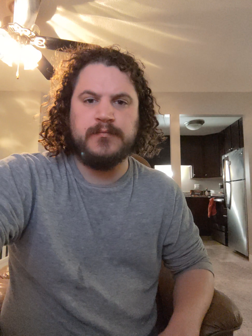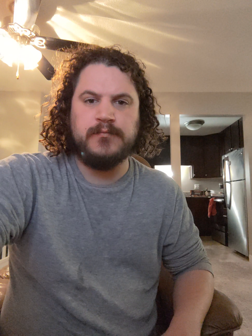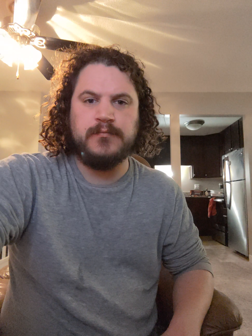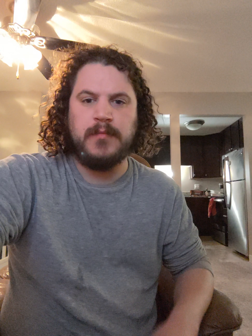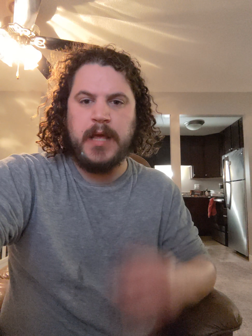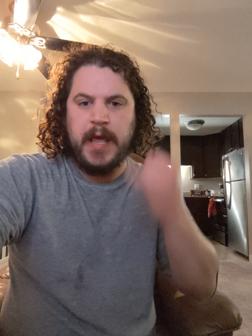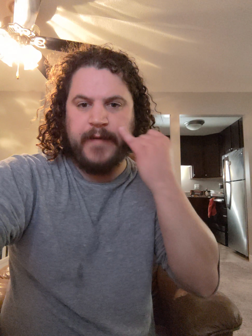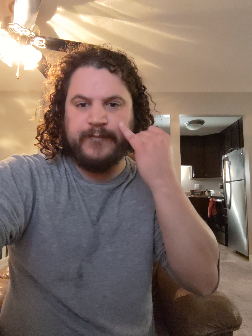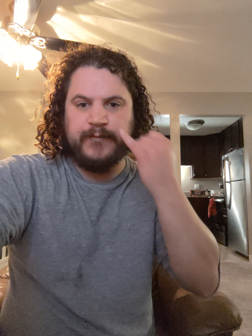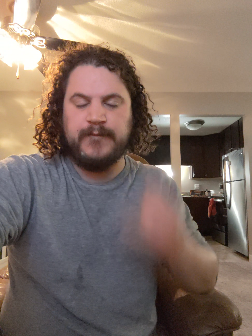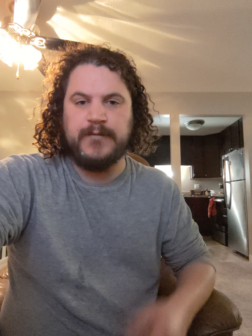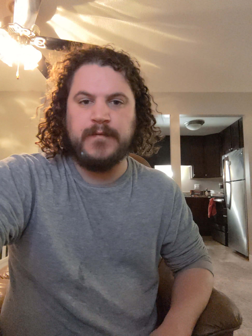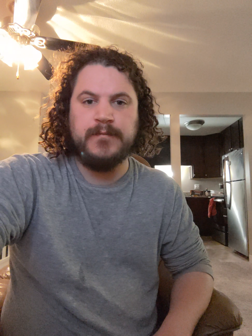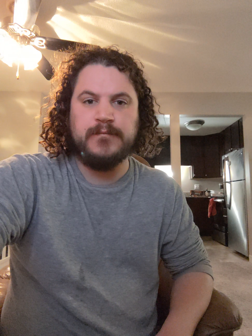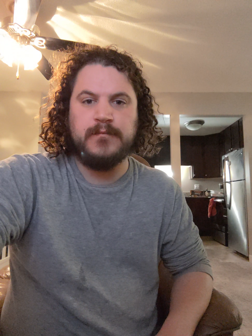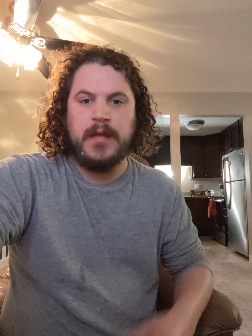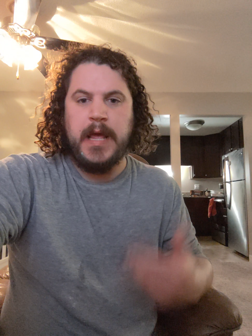if